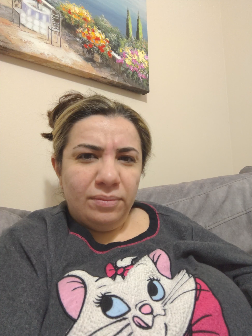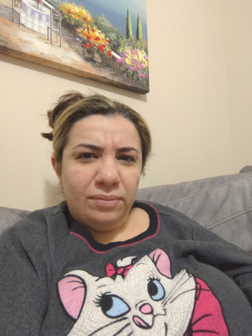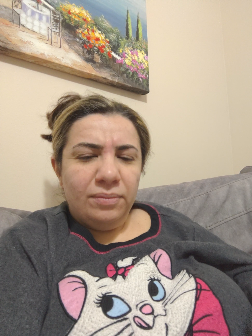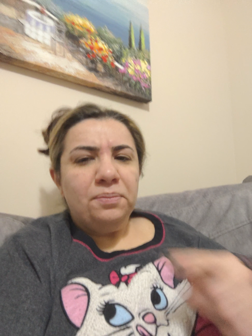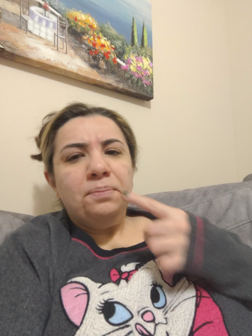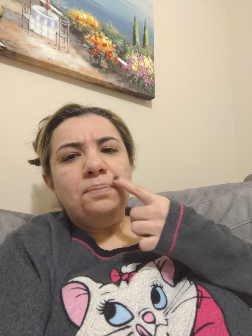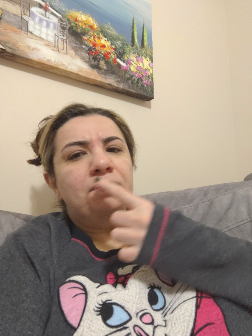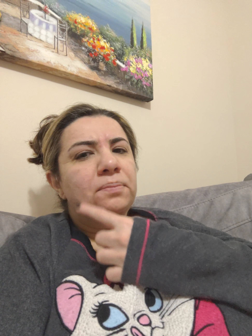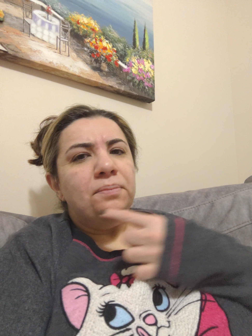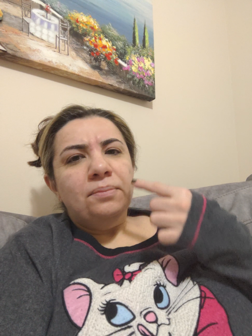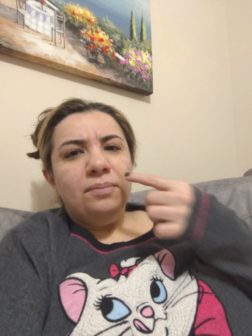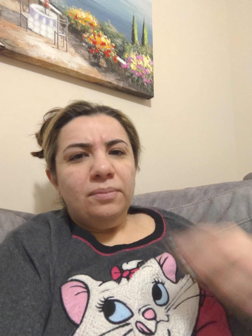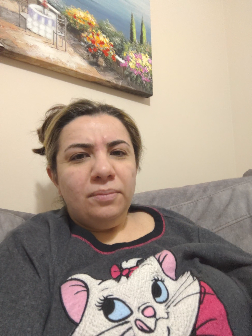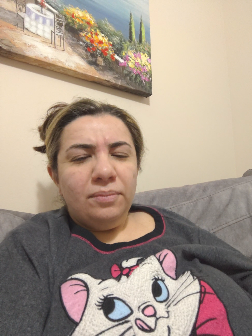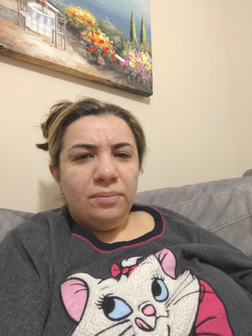mouth